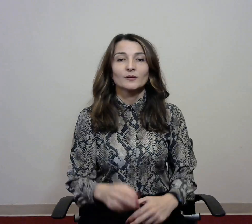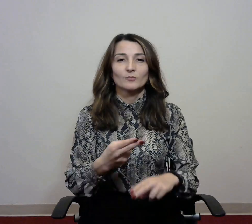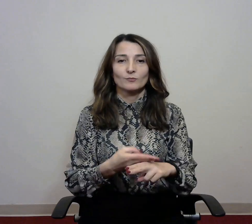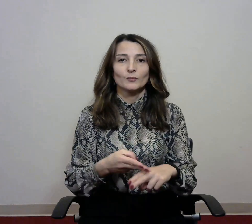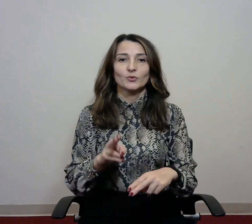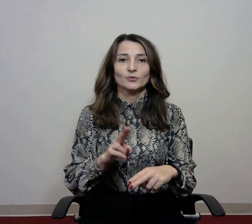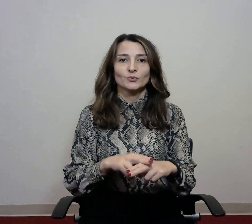bu